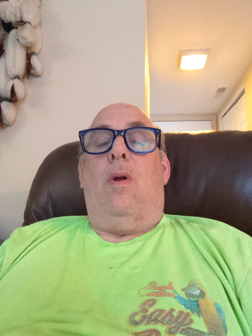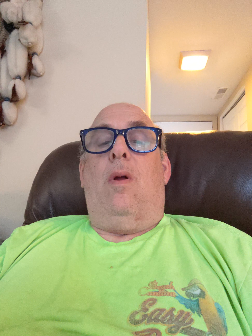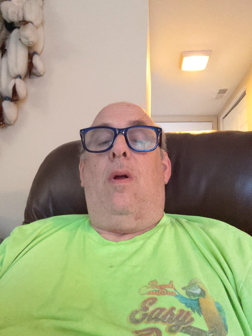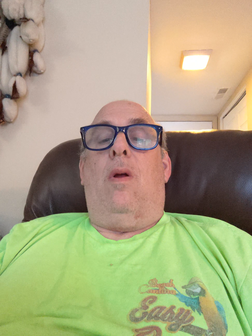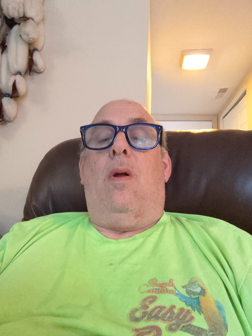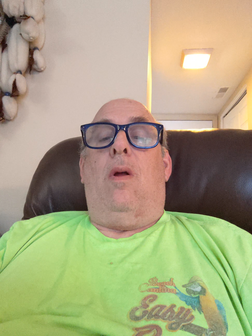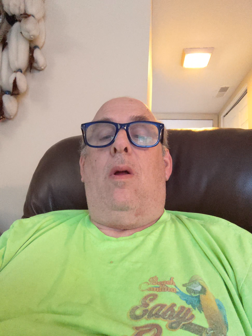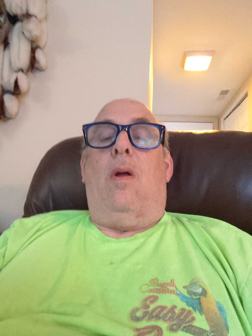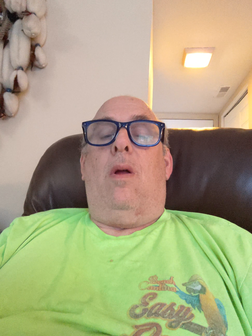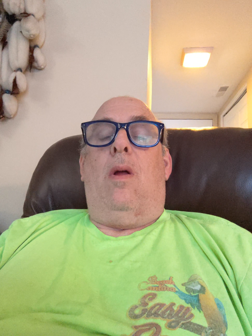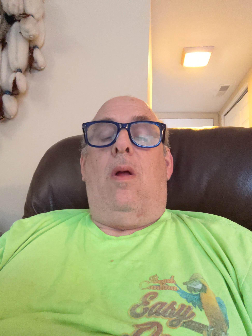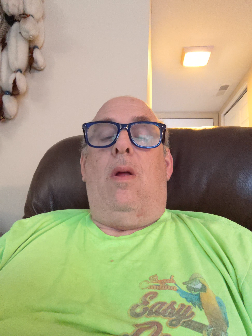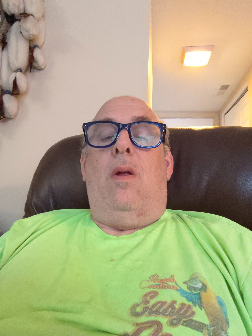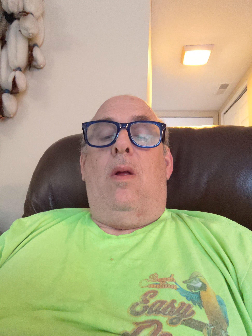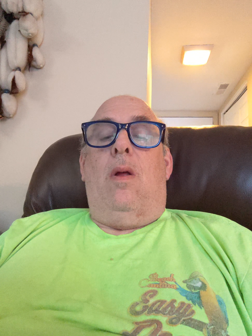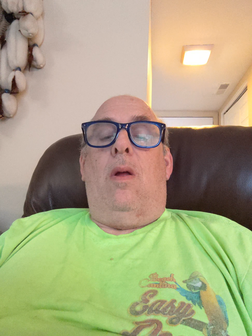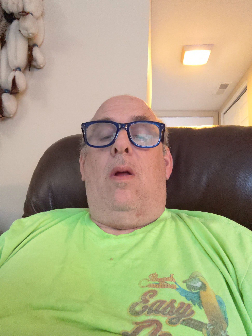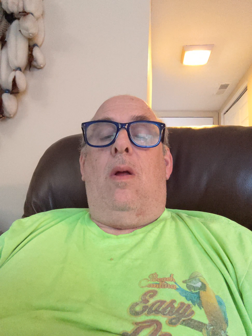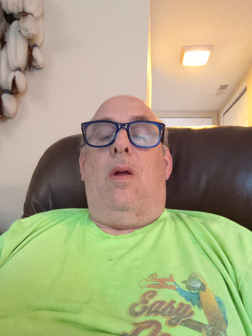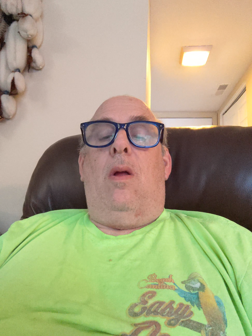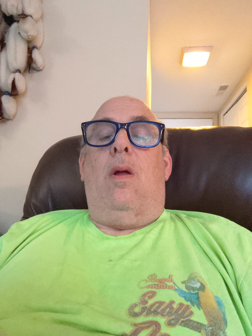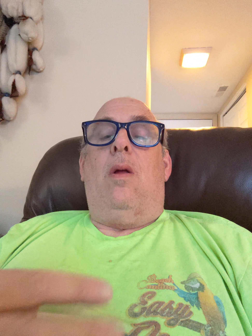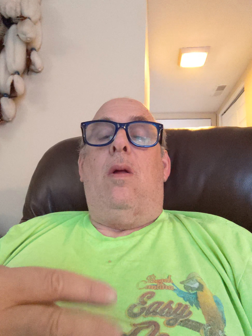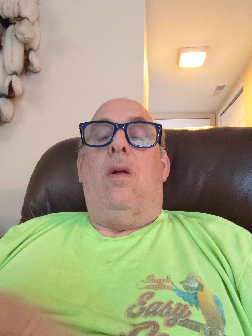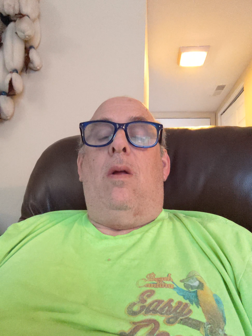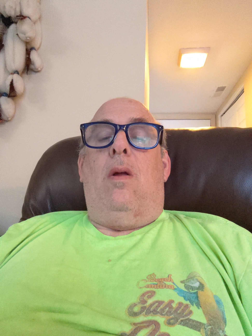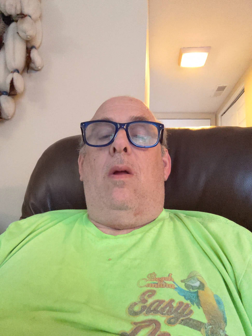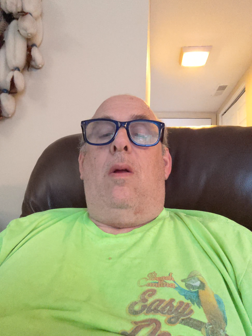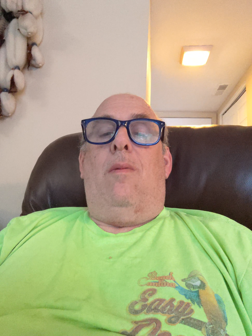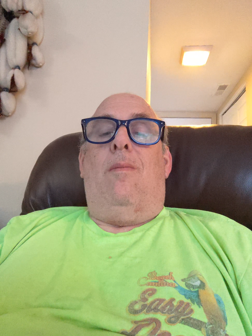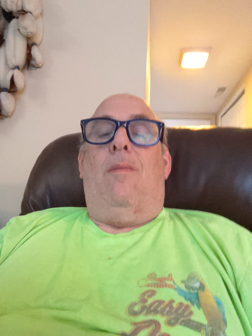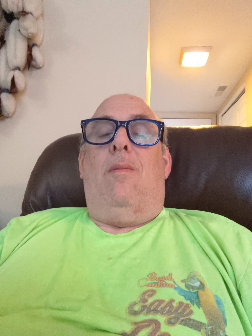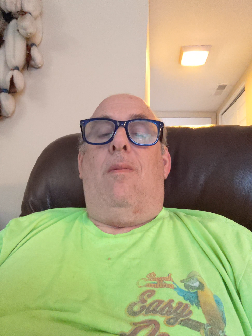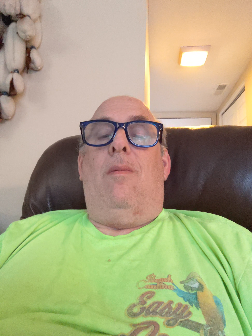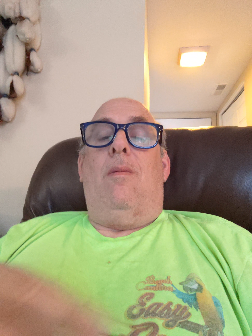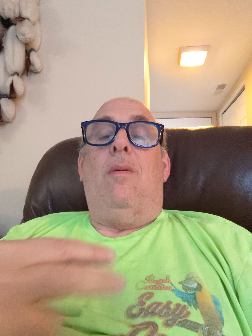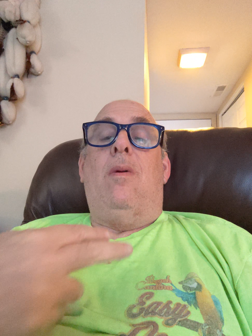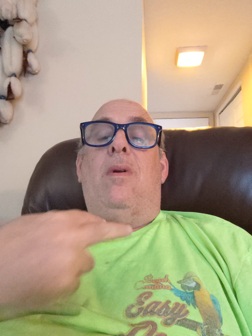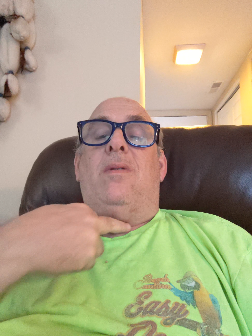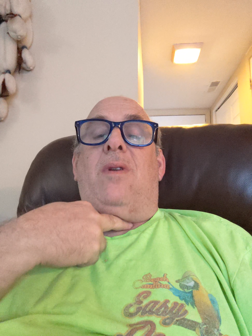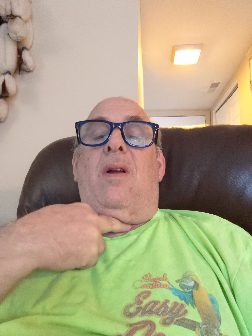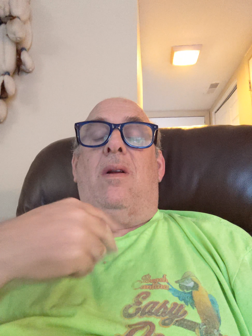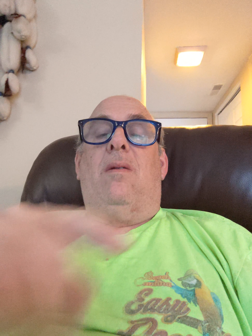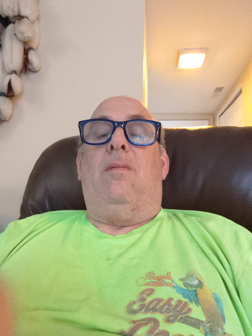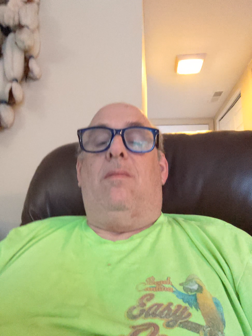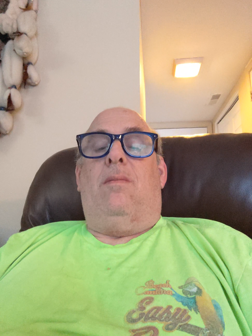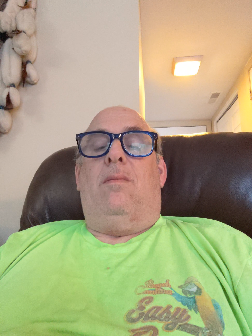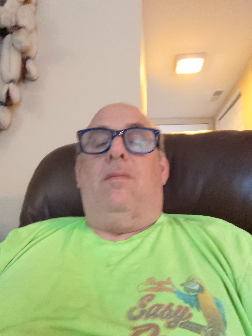stuck